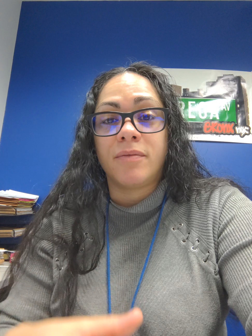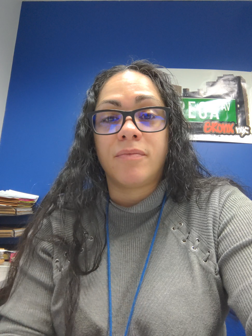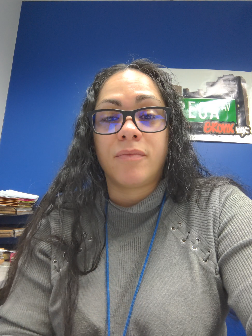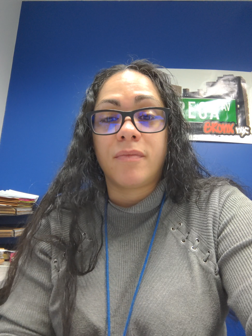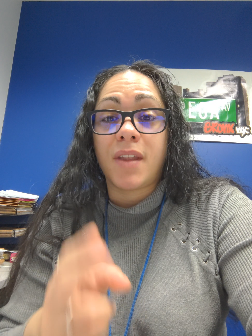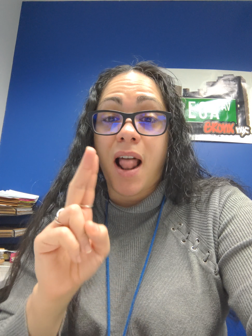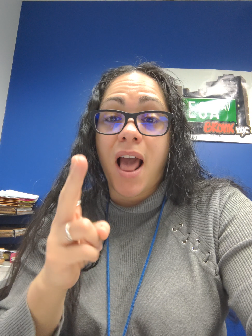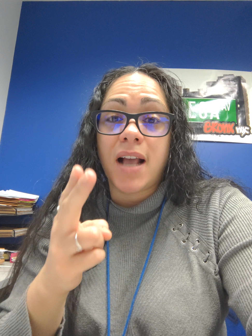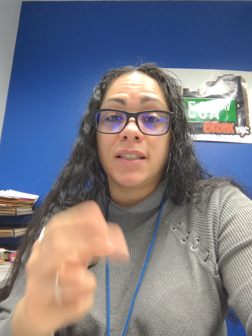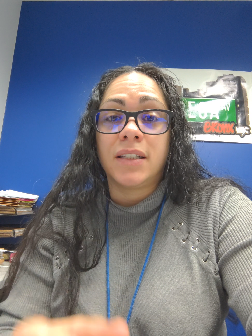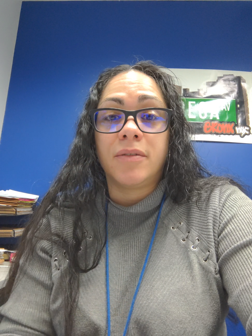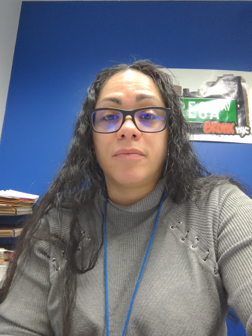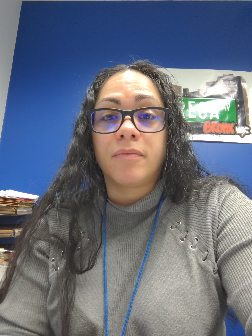closet